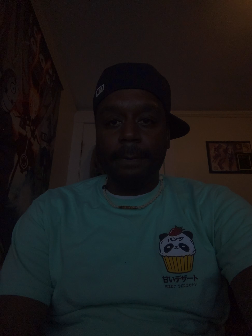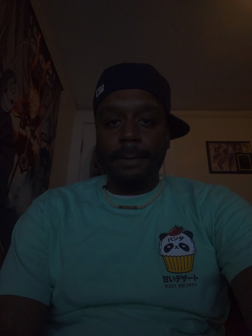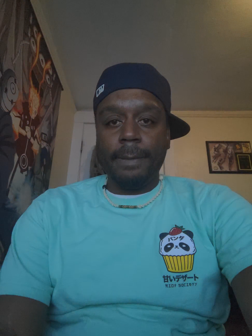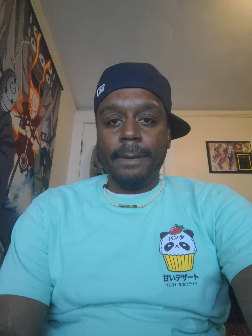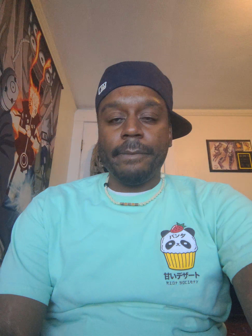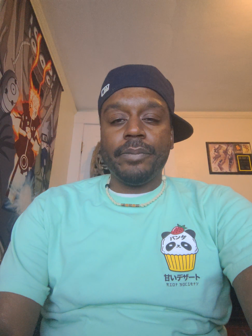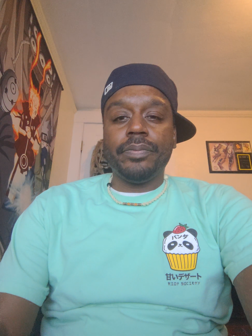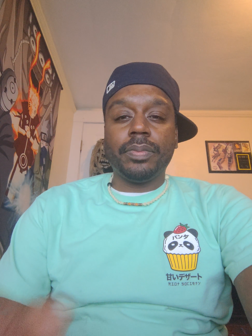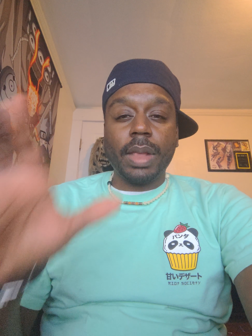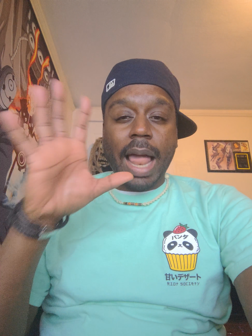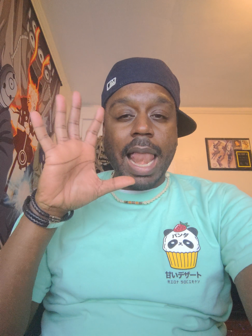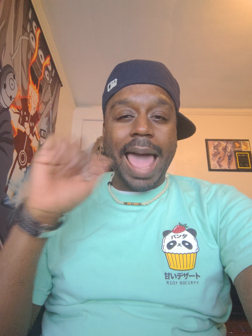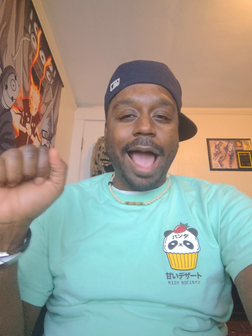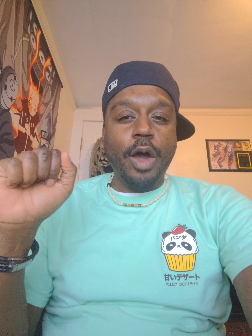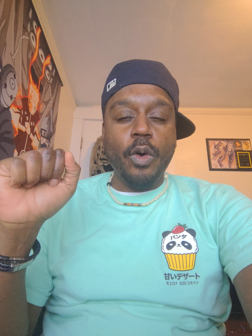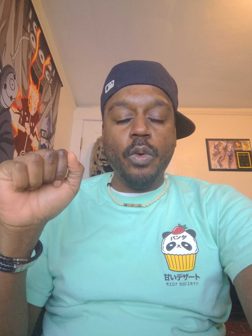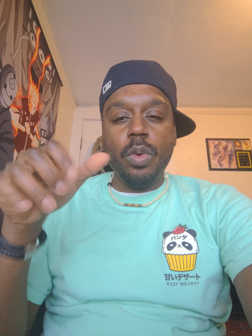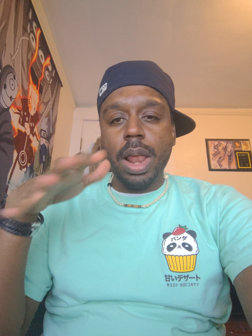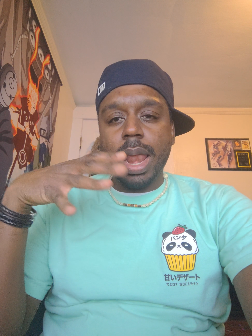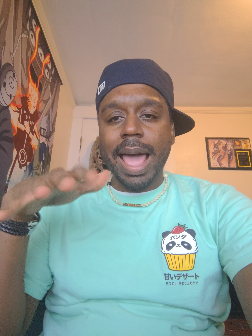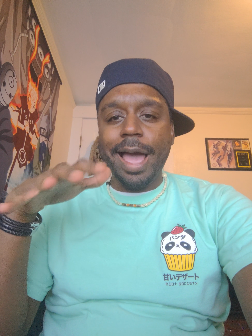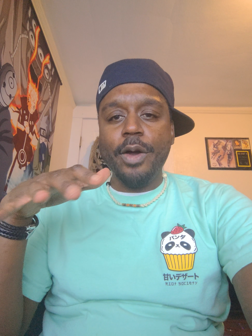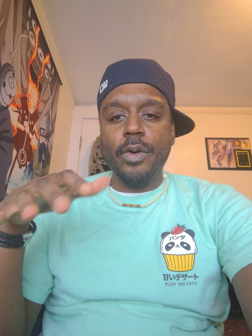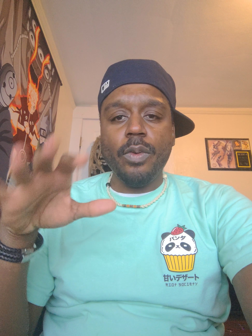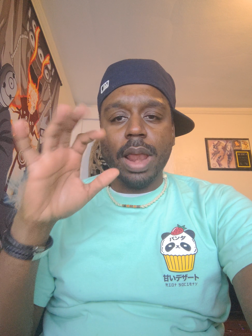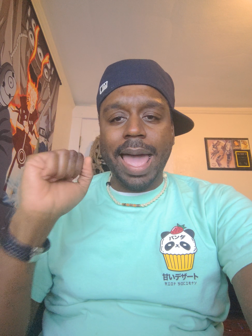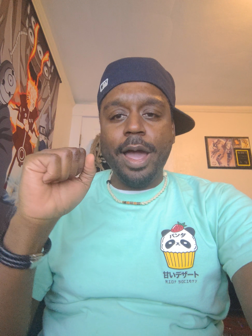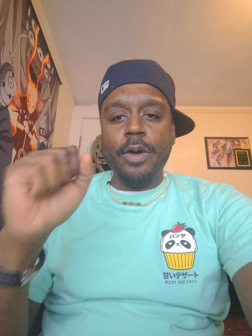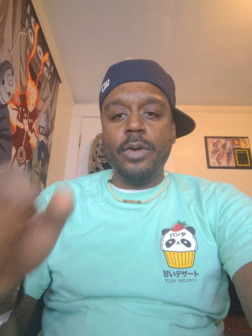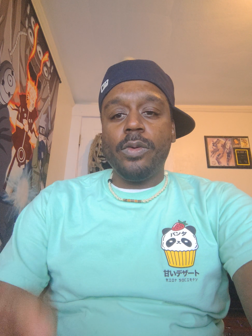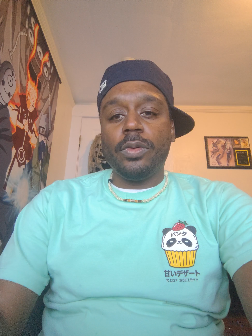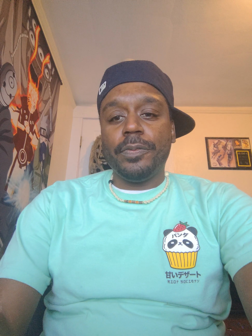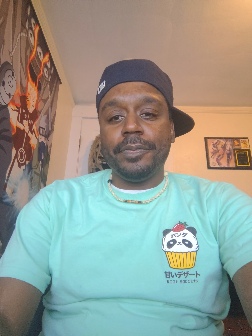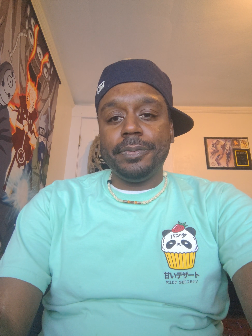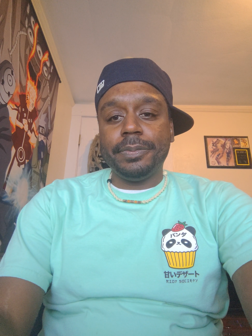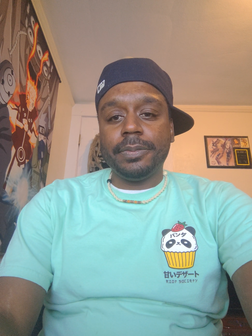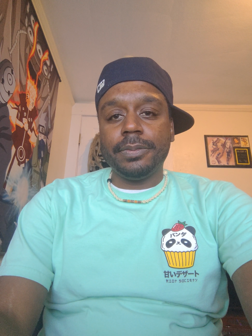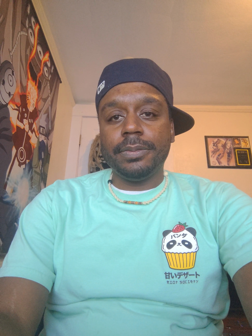loud